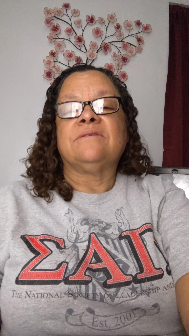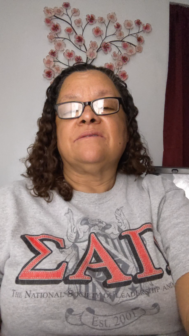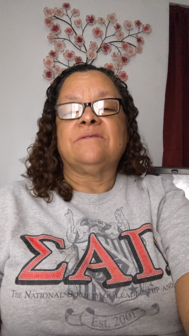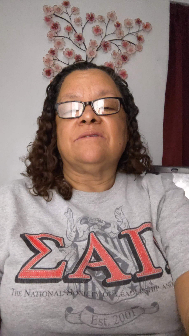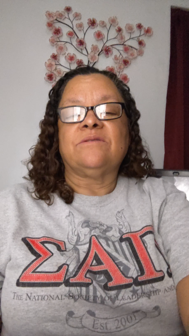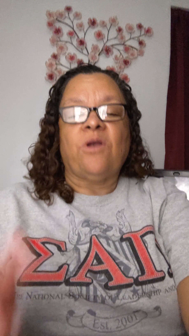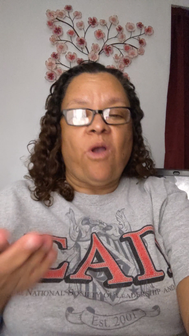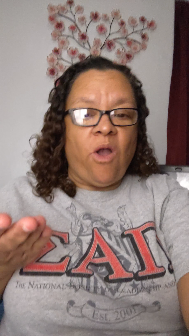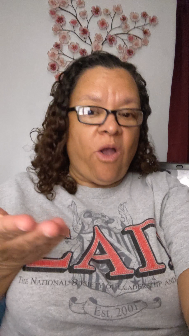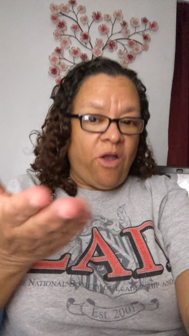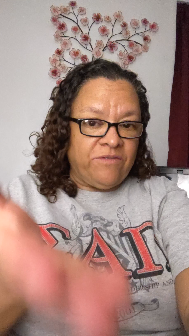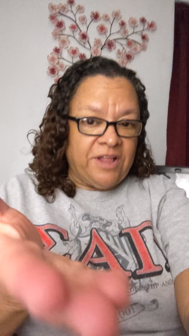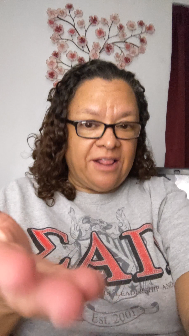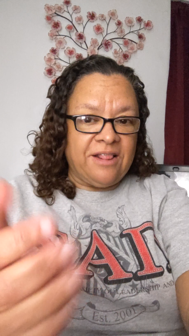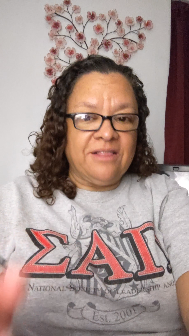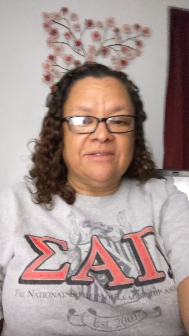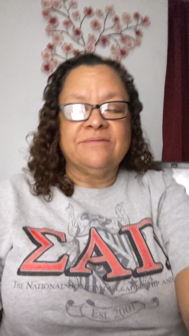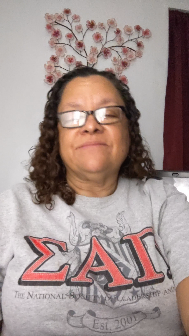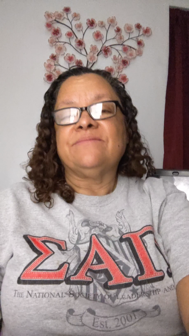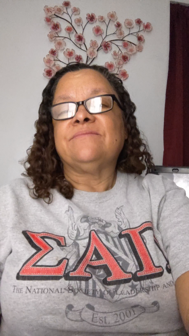oven